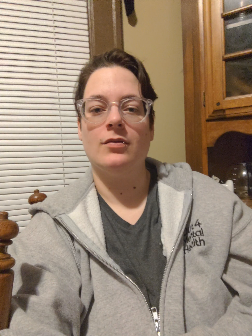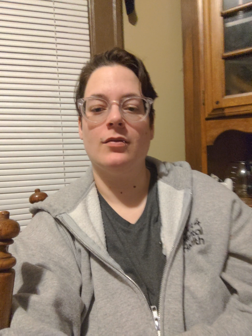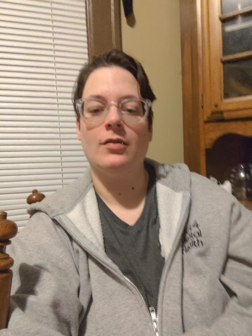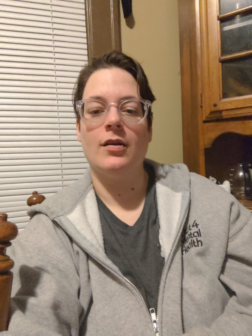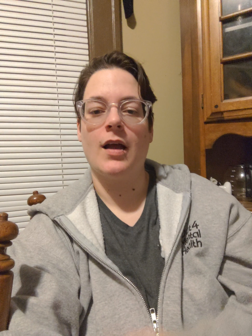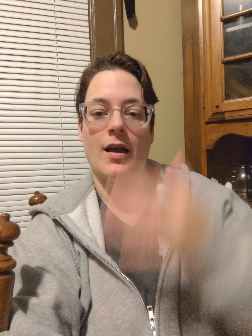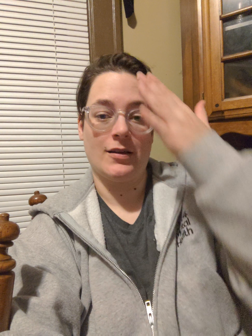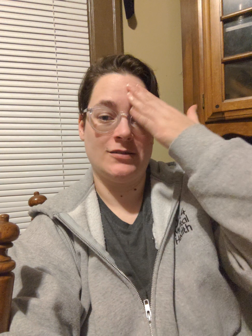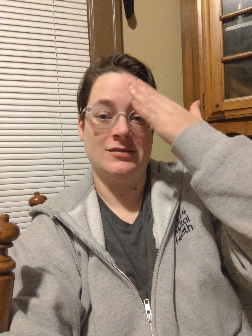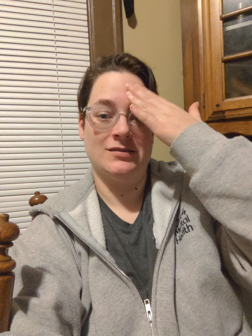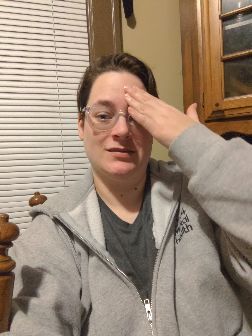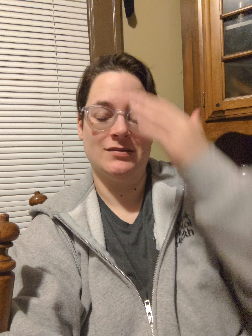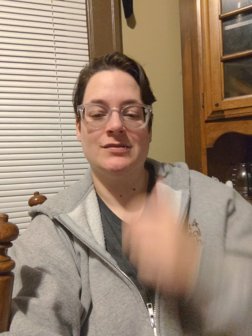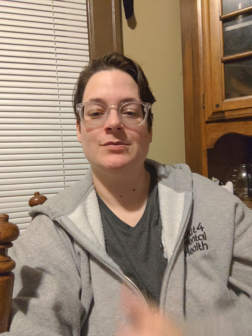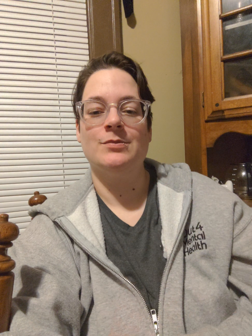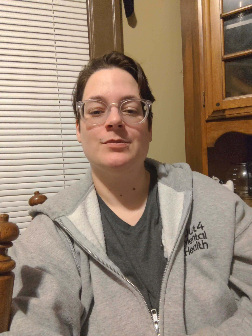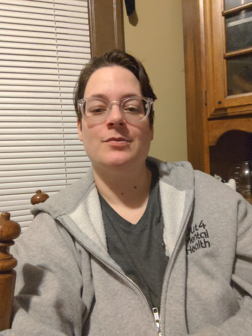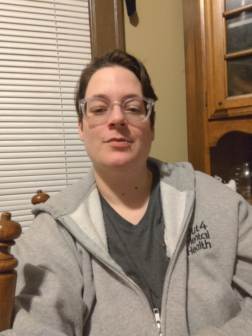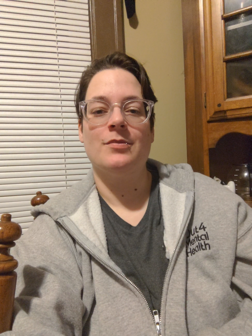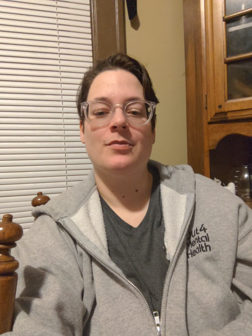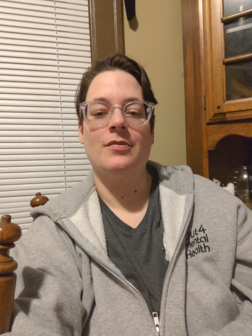hat